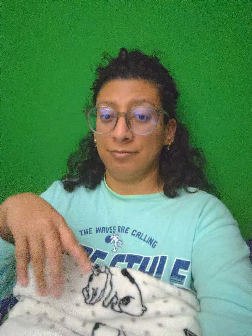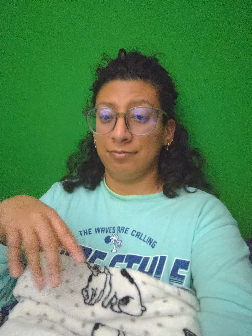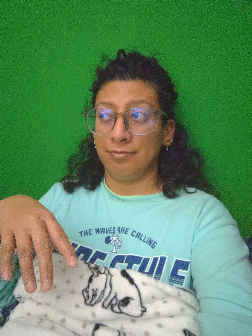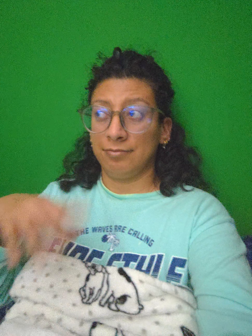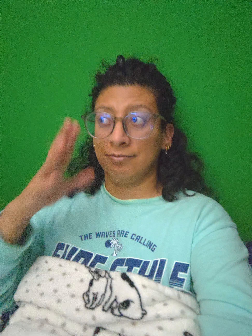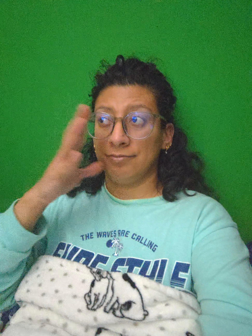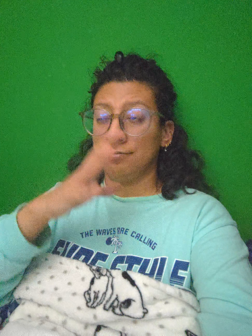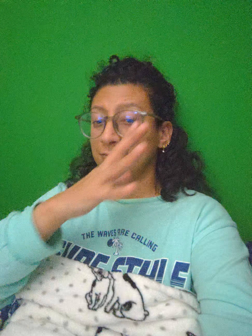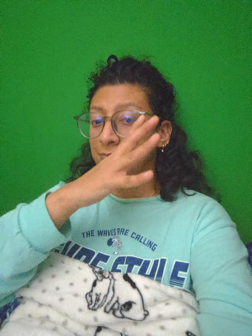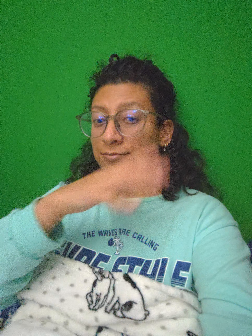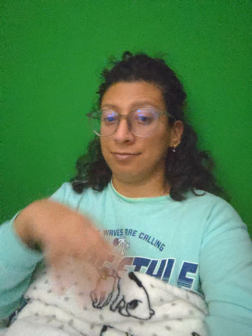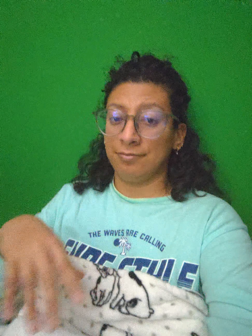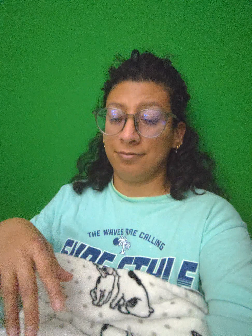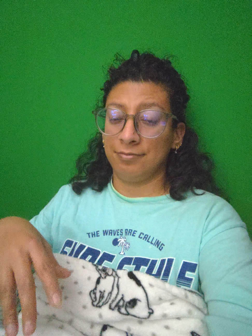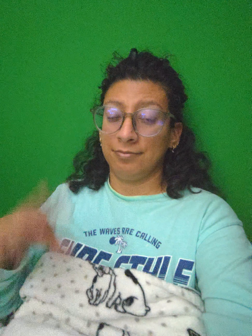farm